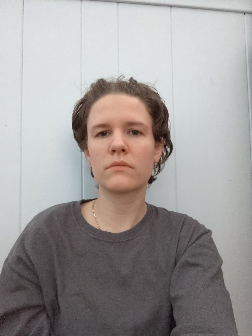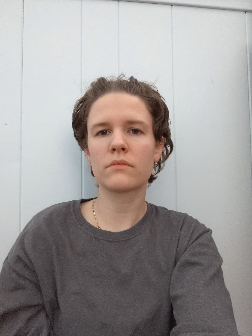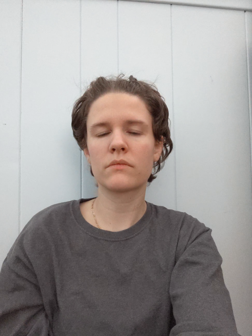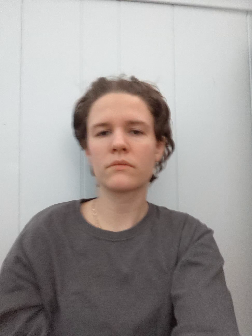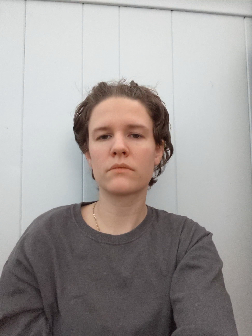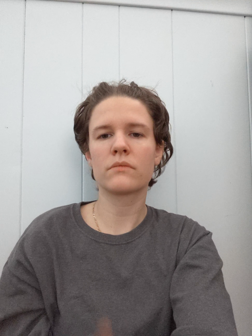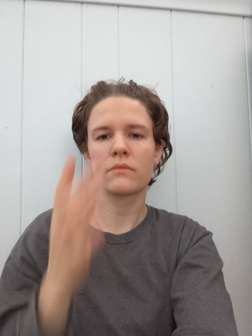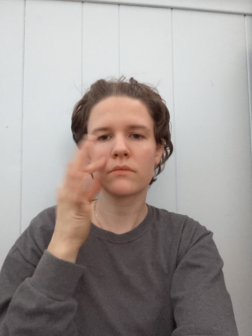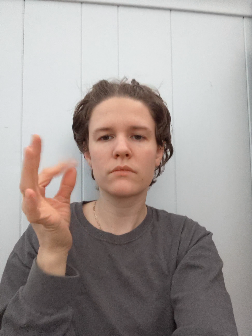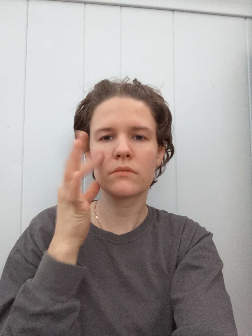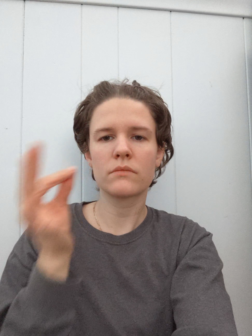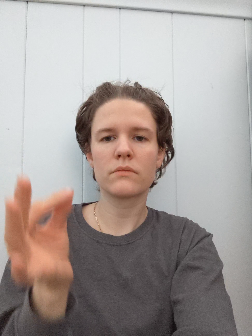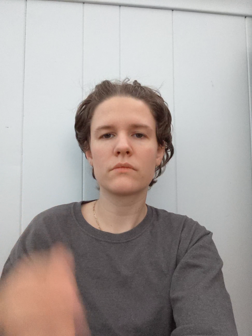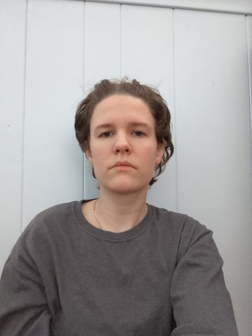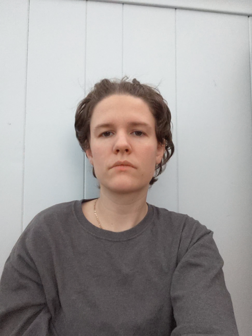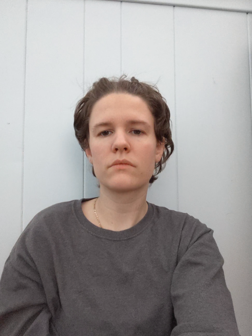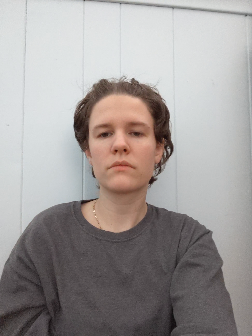cat